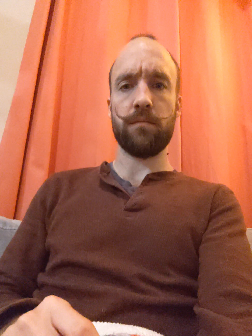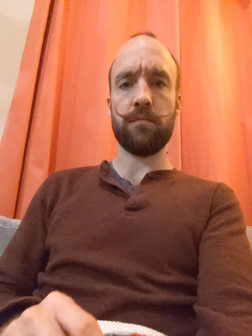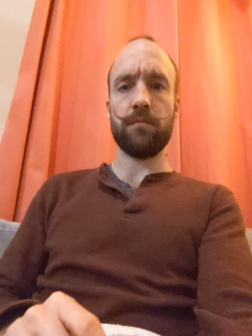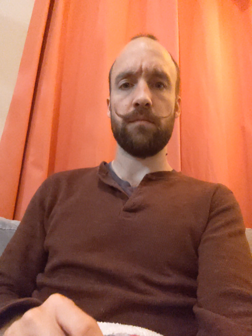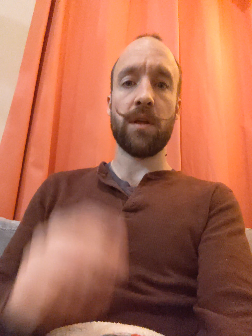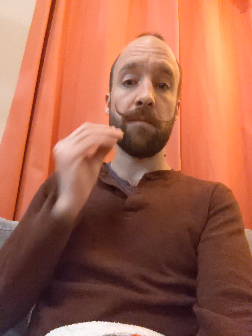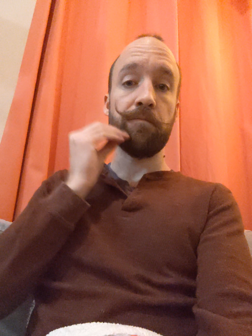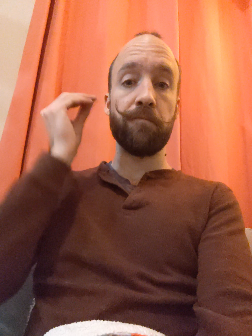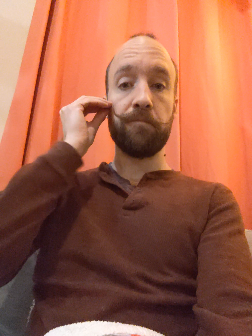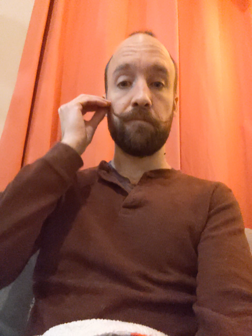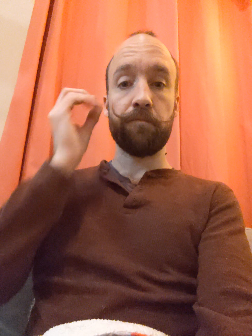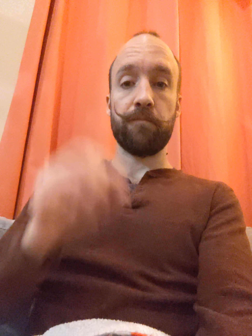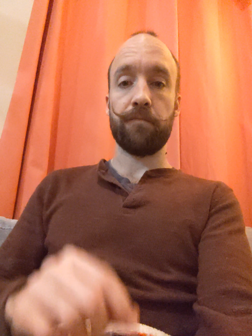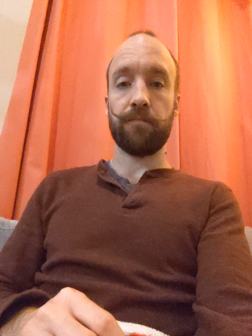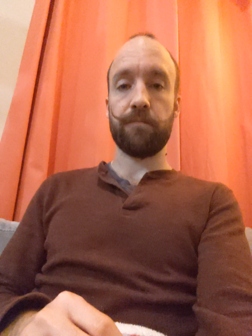home